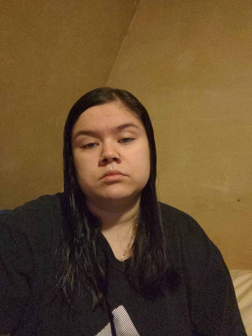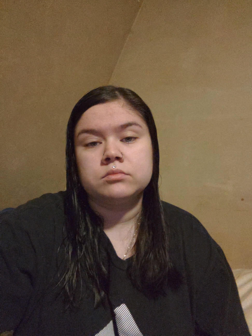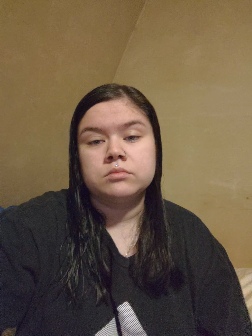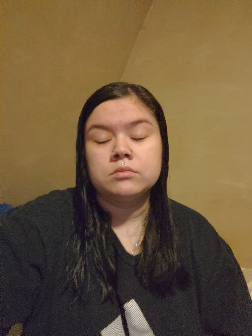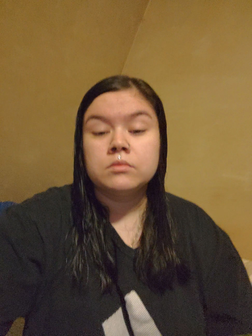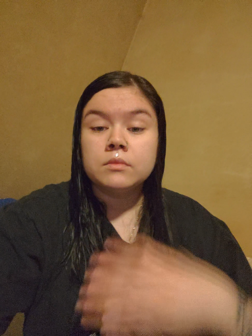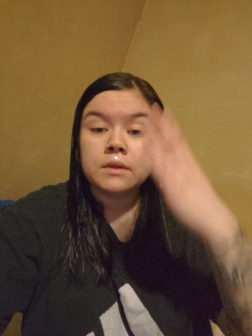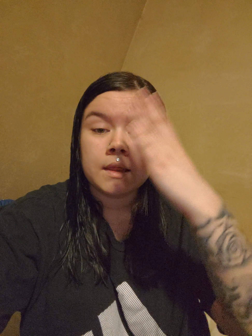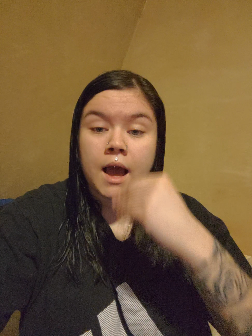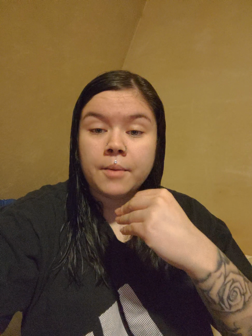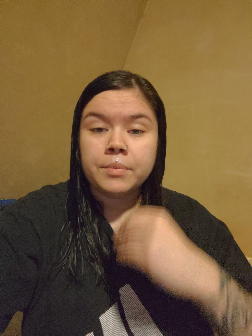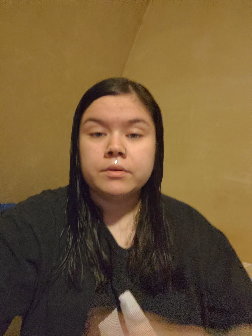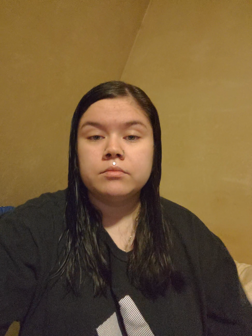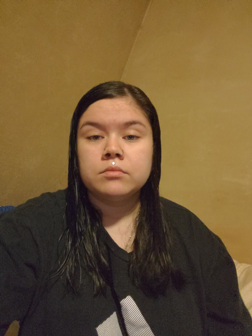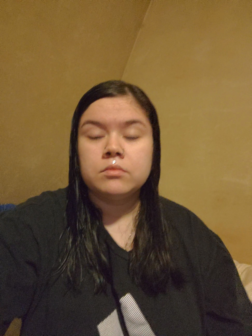nap